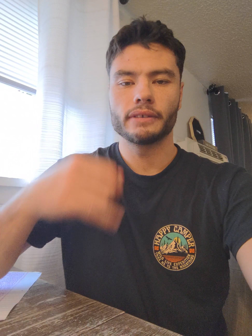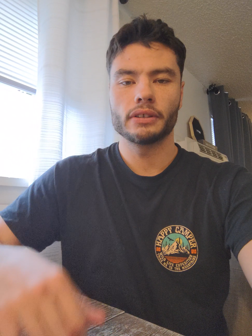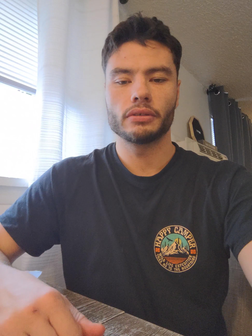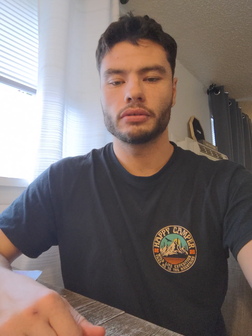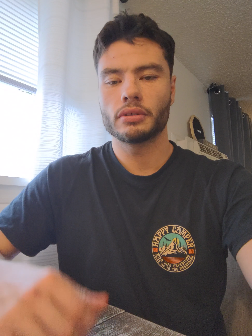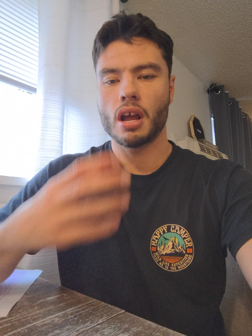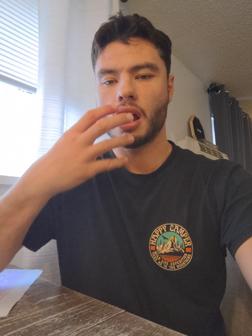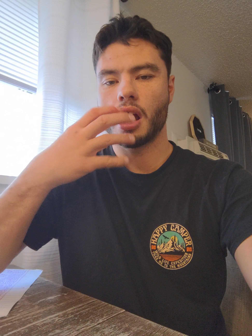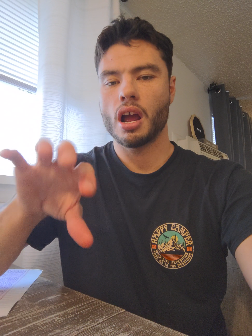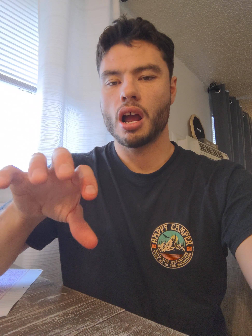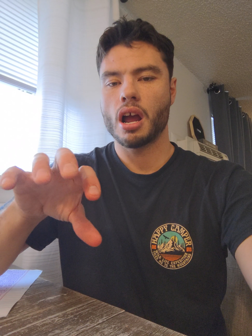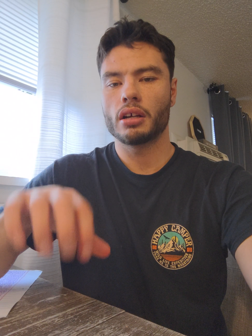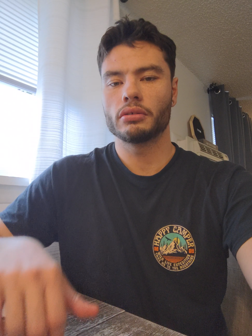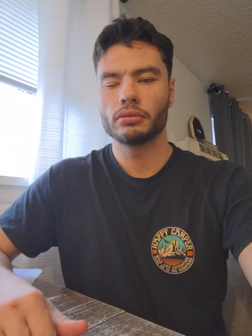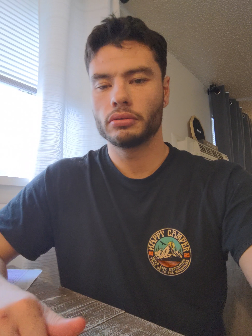hot